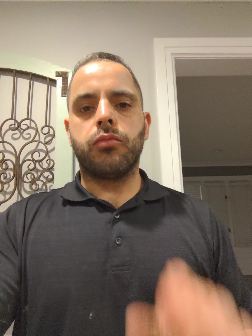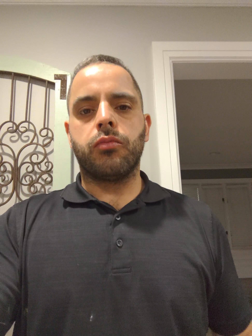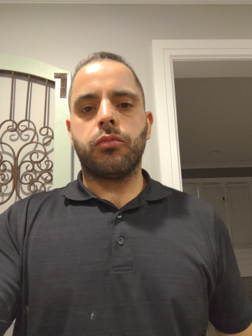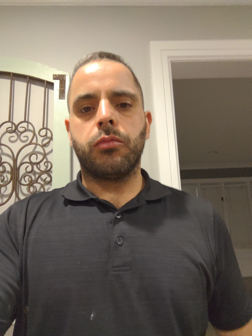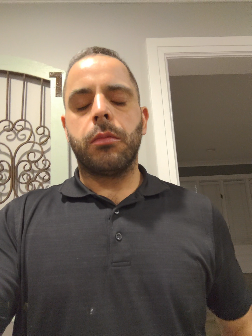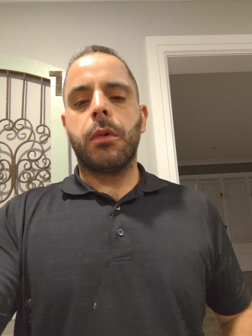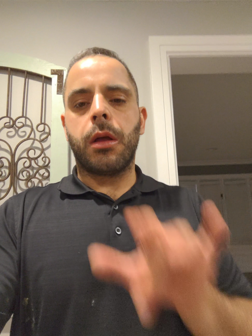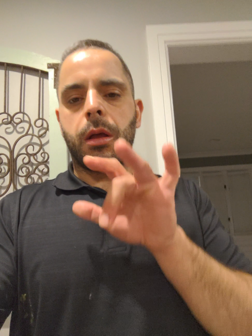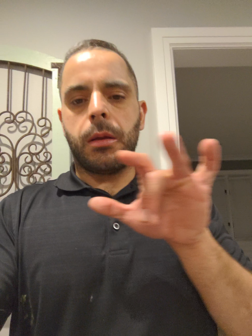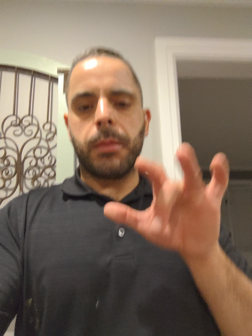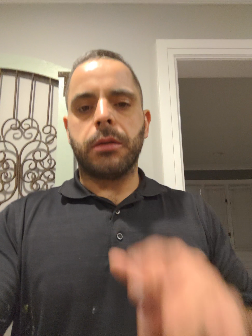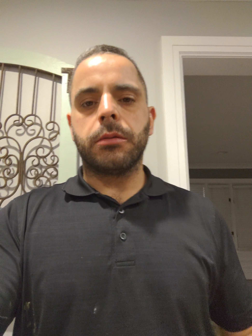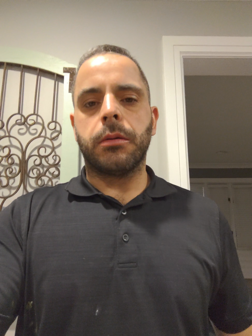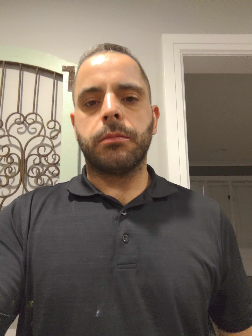empty